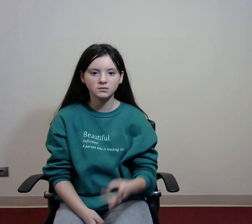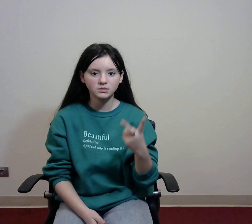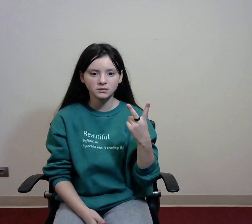ıkı